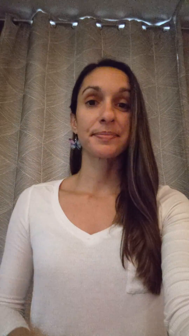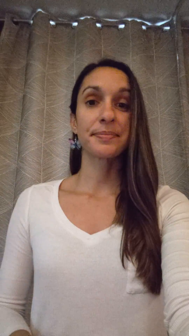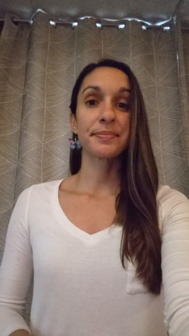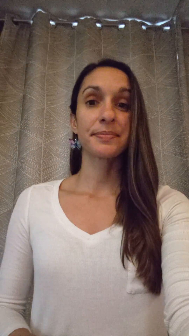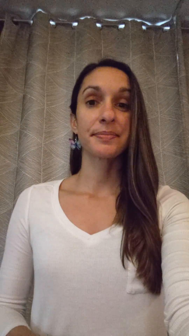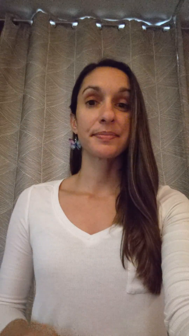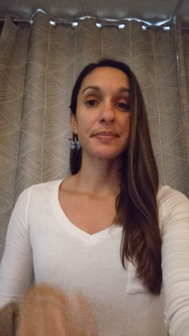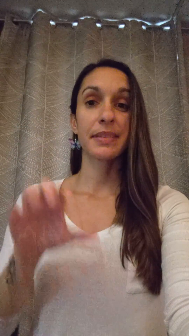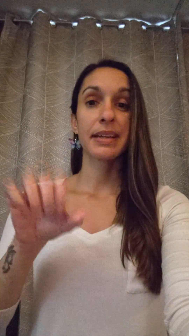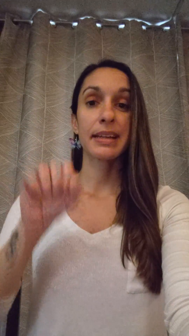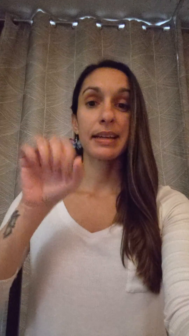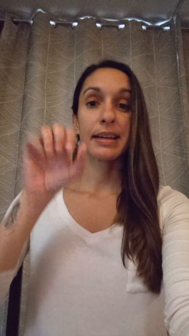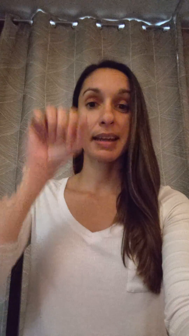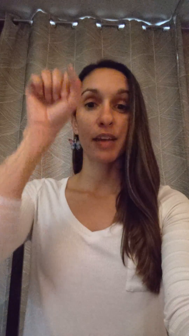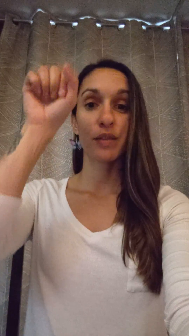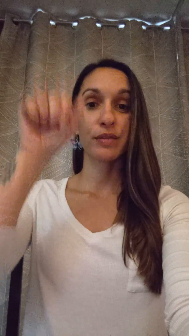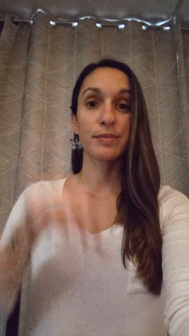ladder